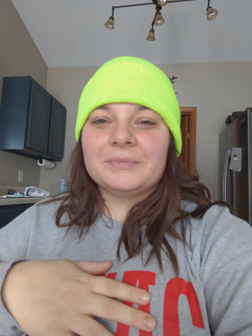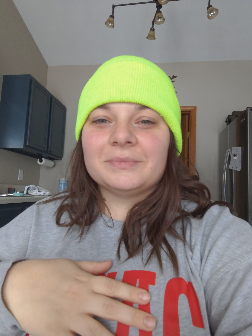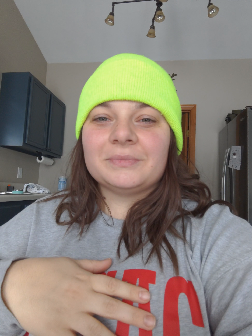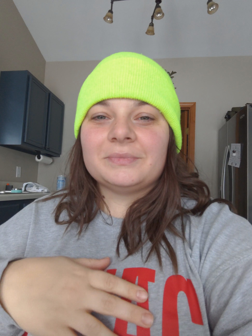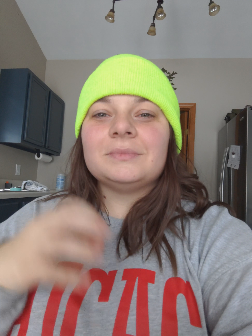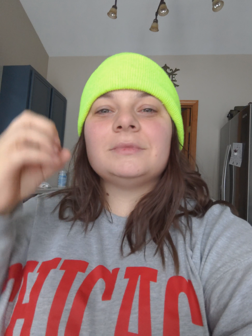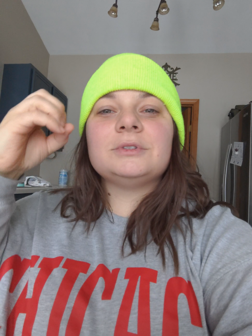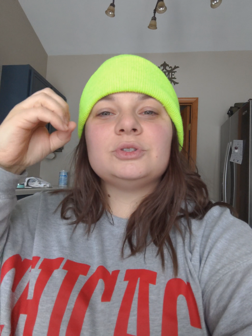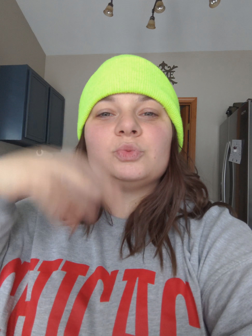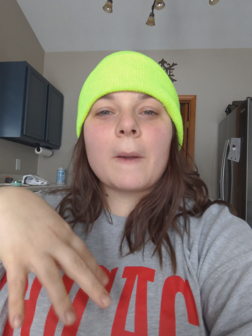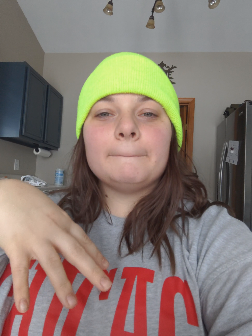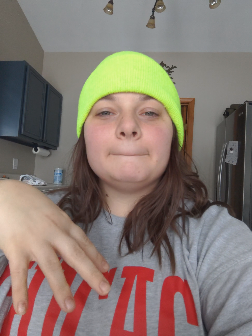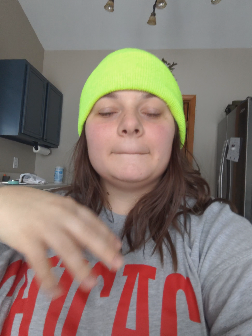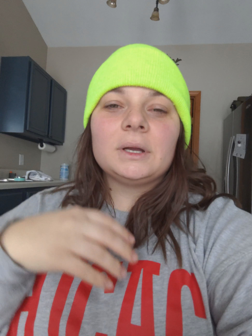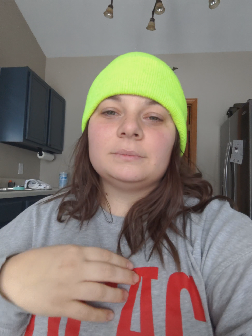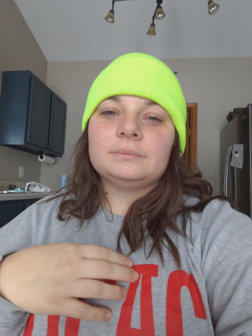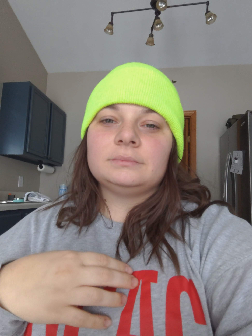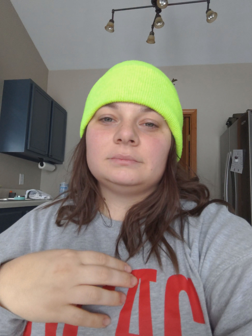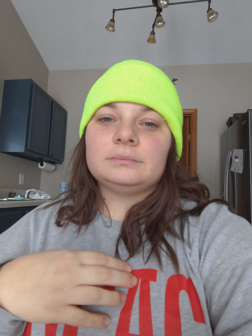drop